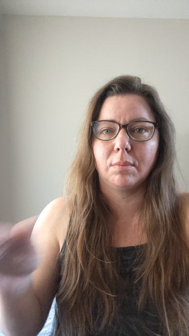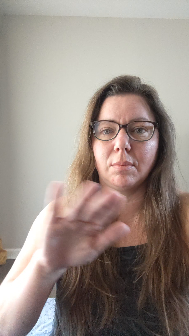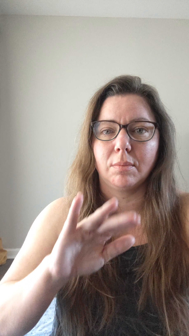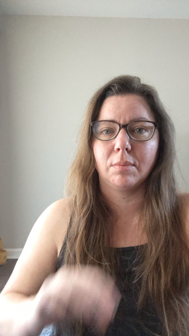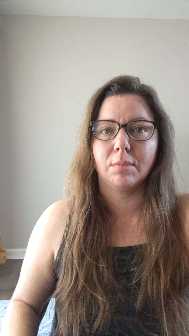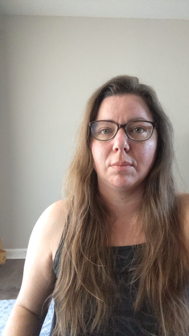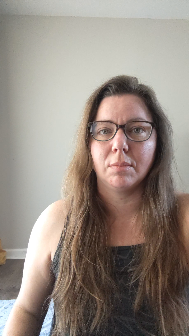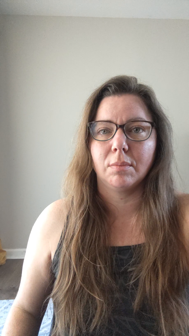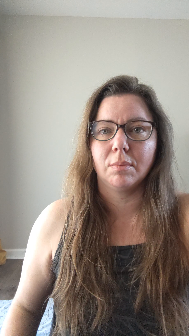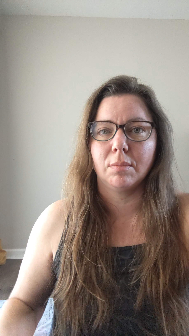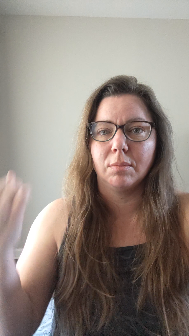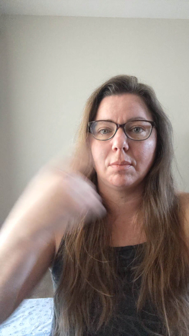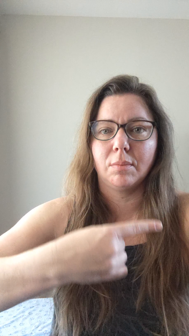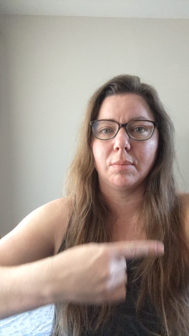day